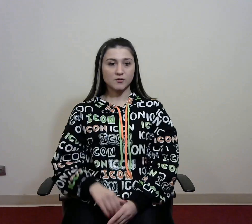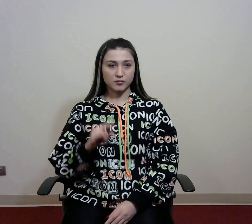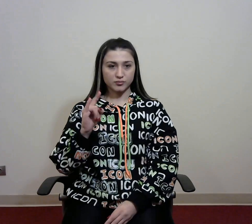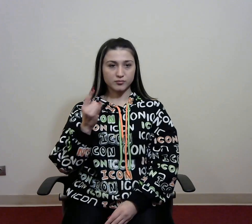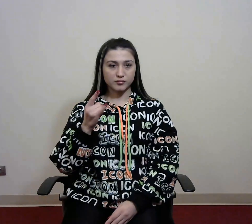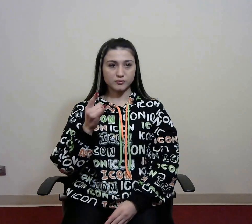uşaq